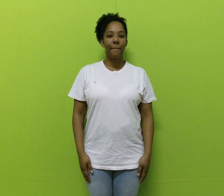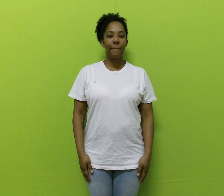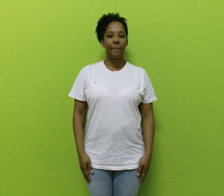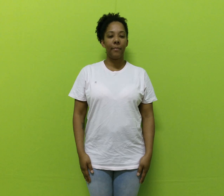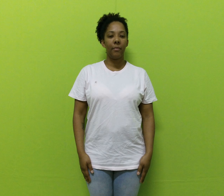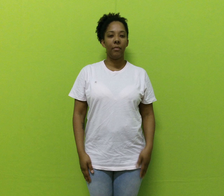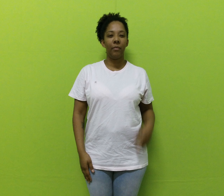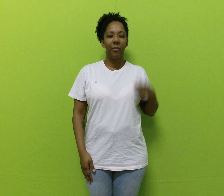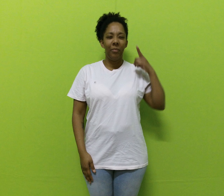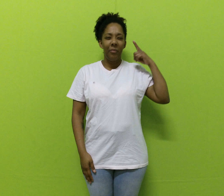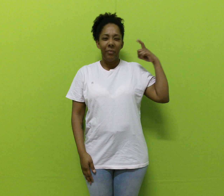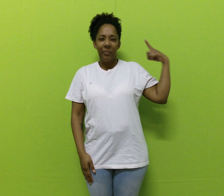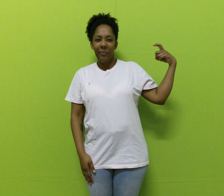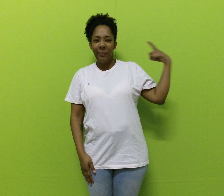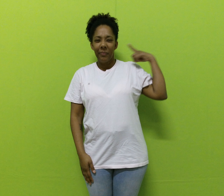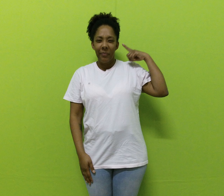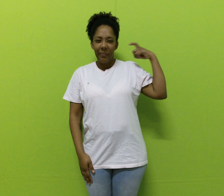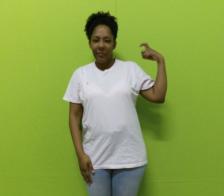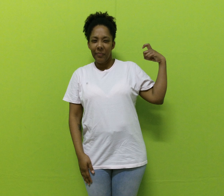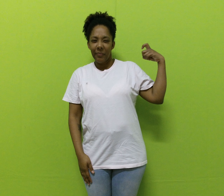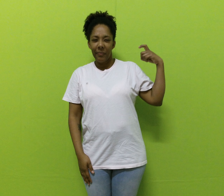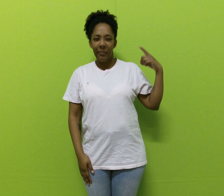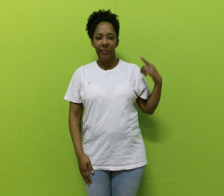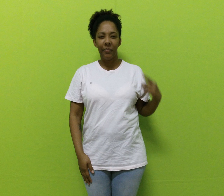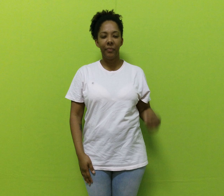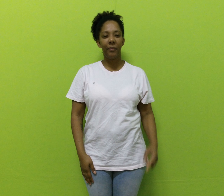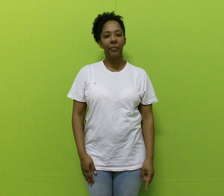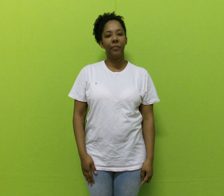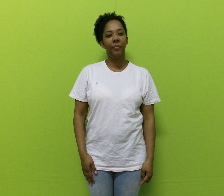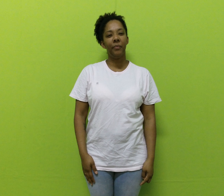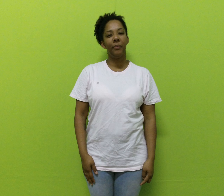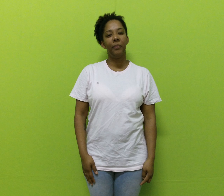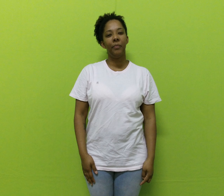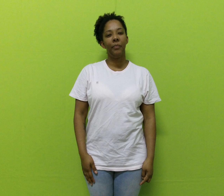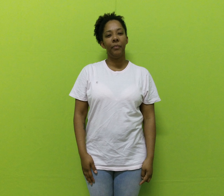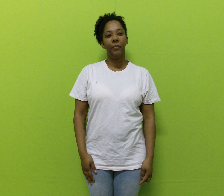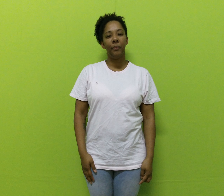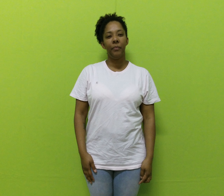barulho